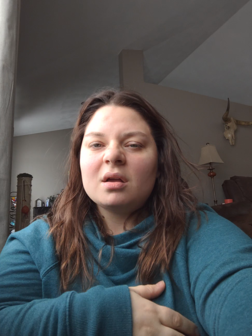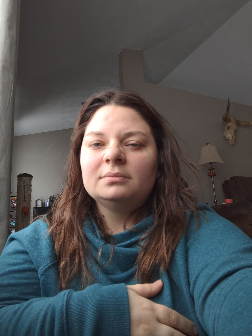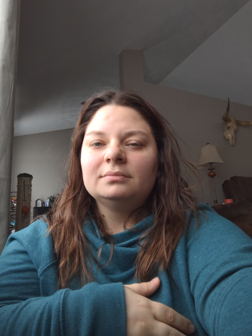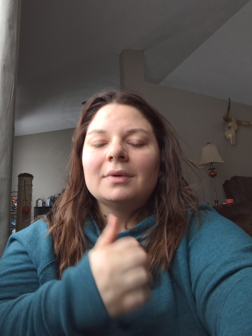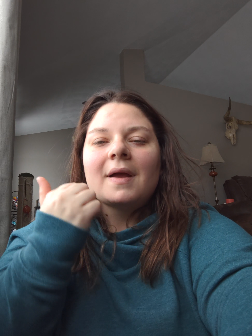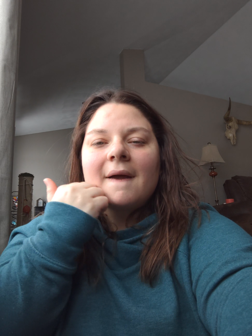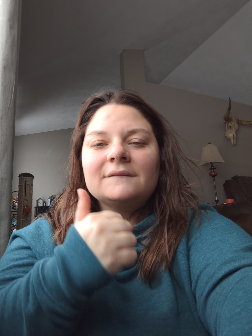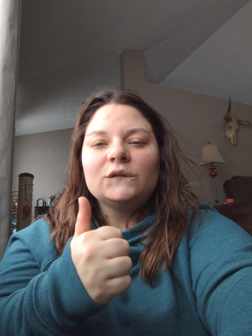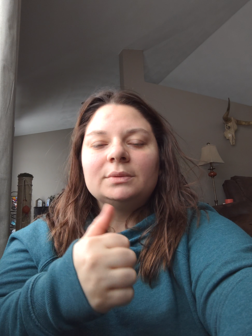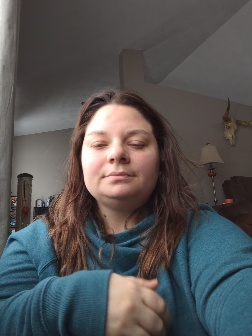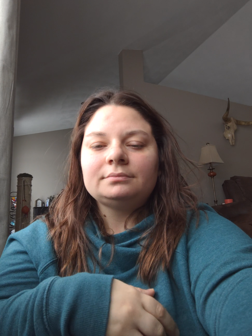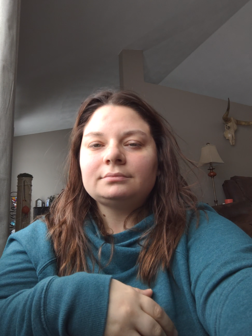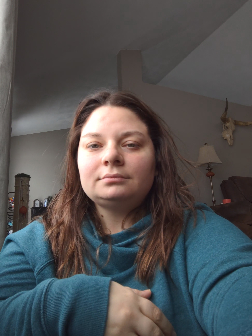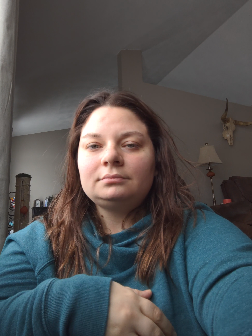every